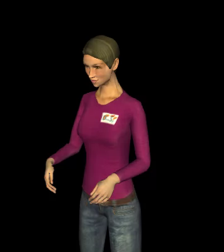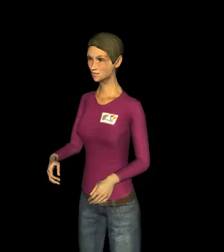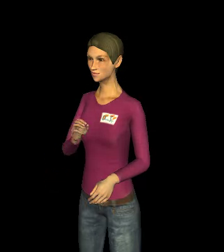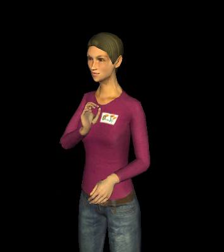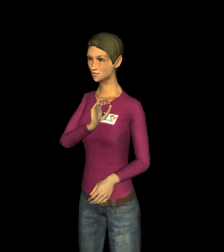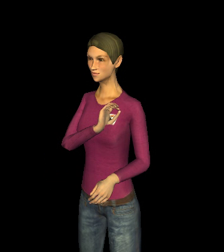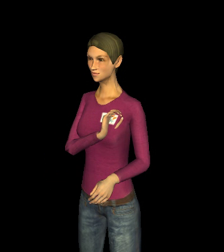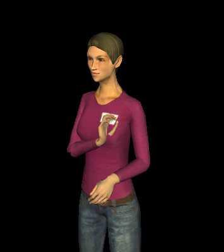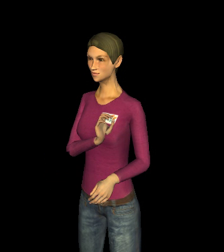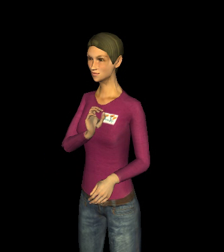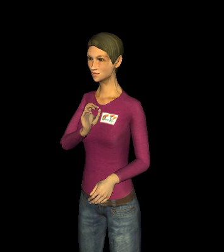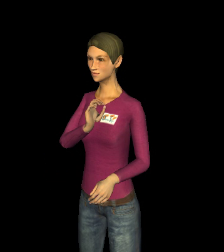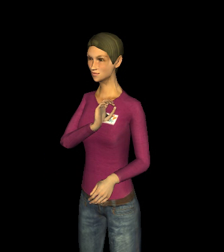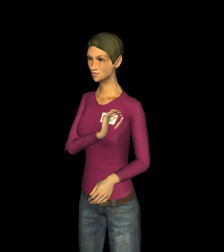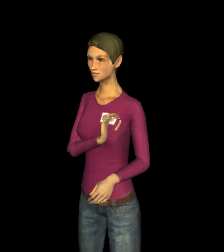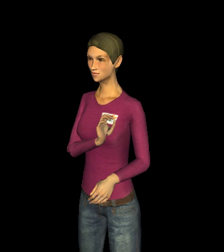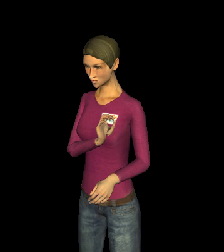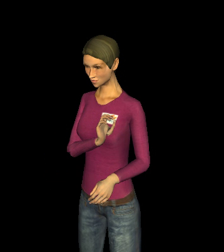يحاول